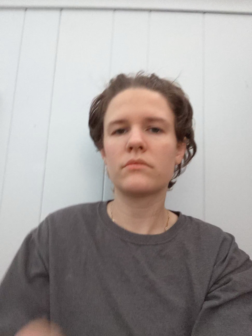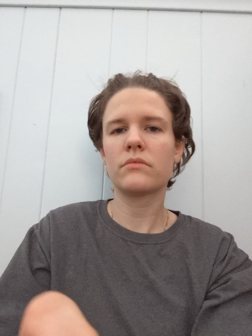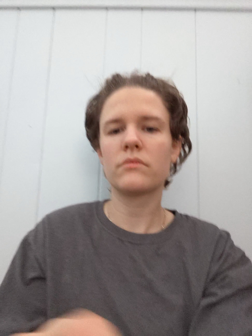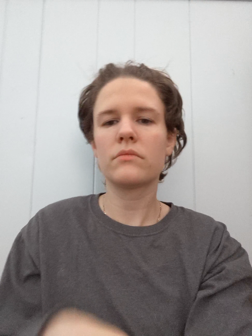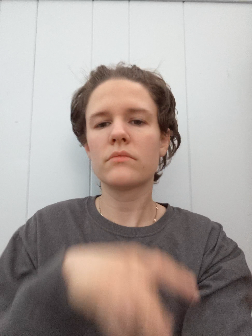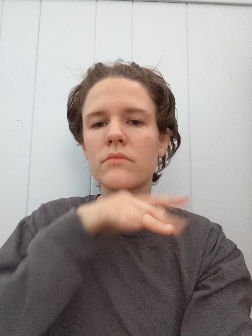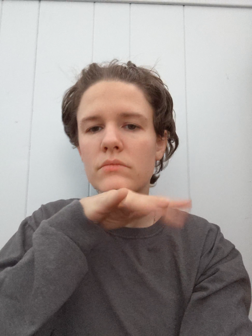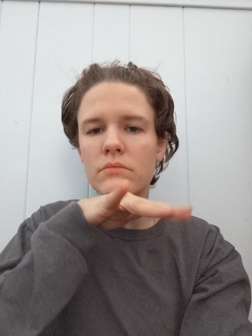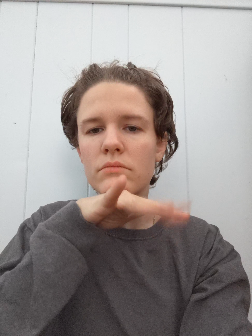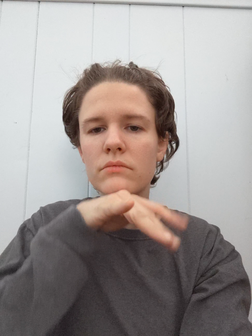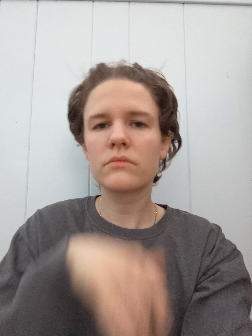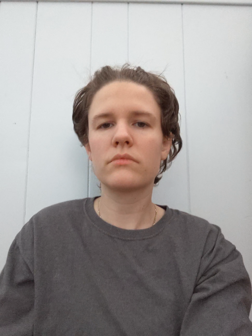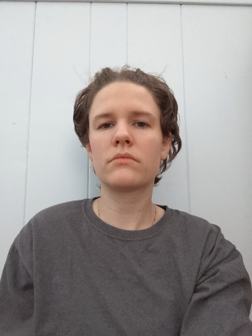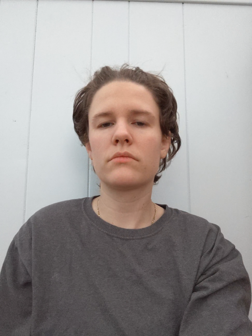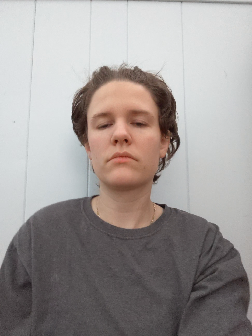dirty